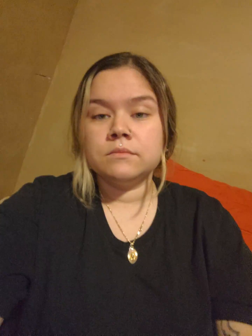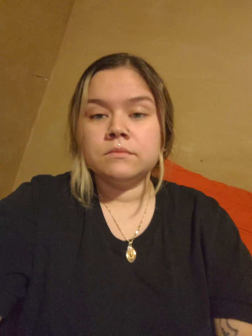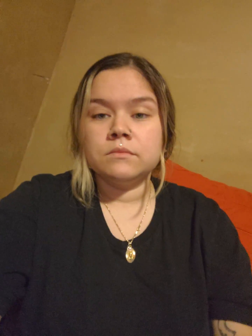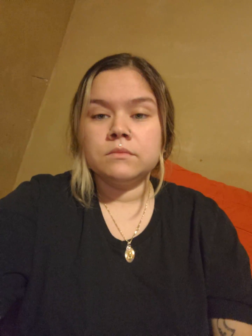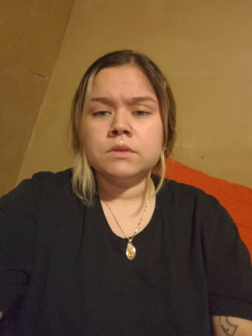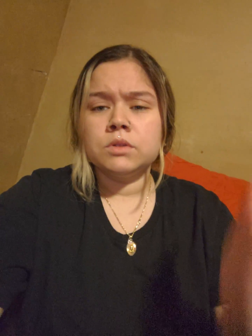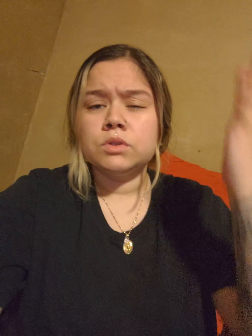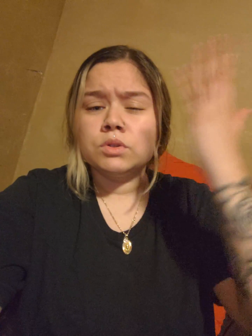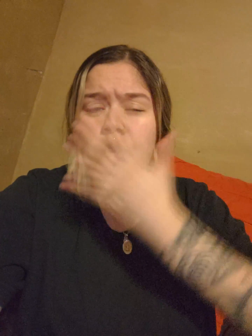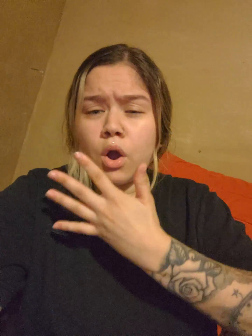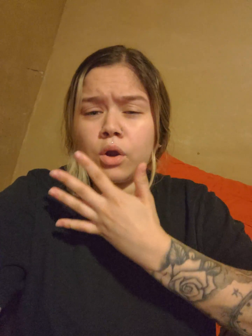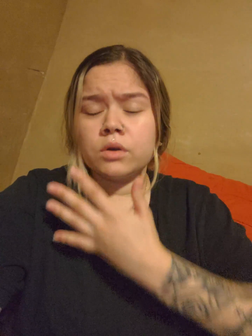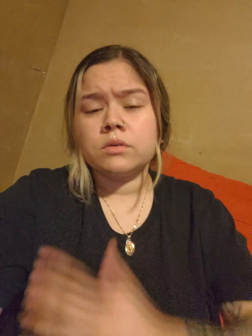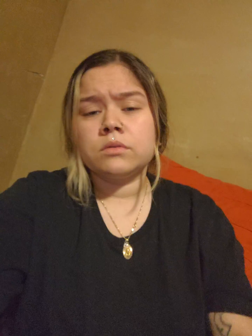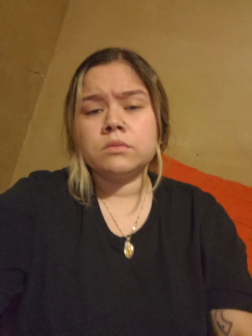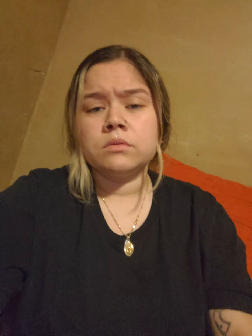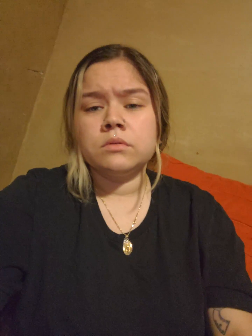dark